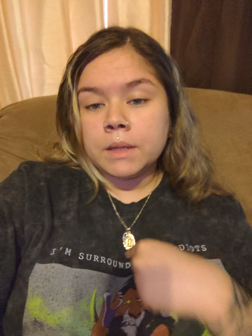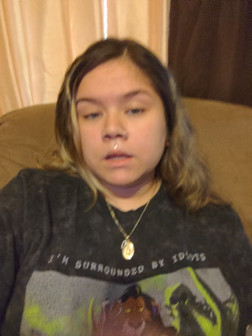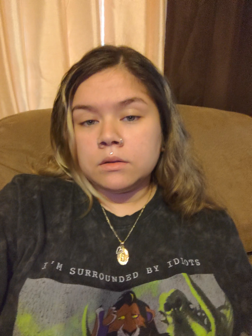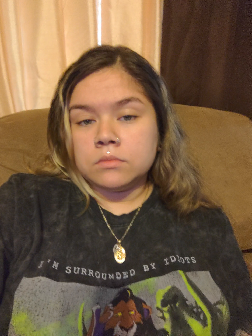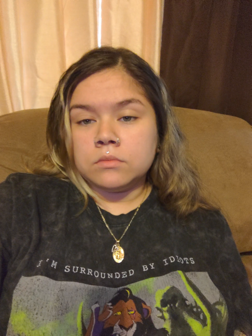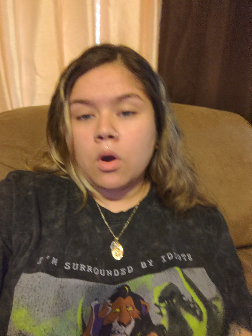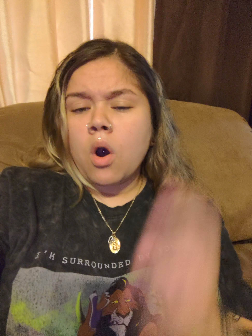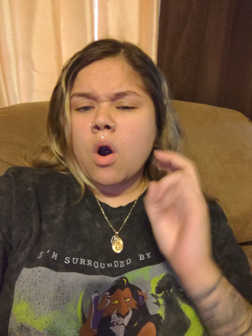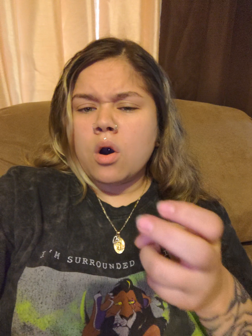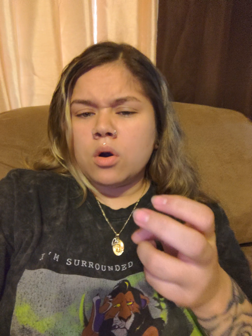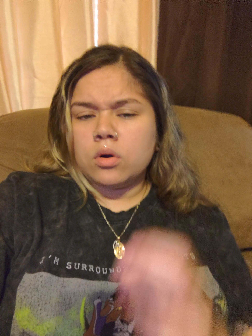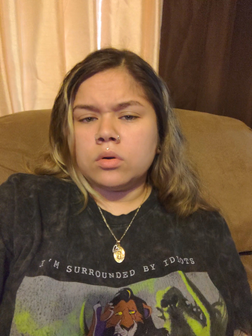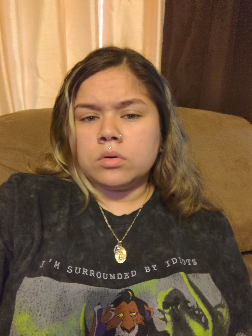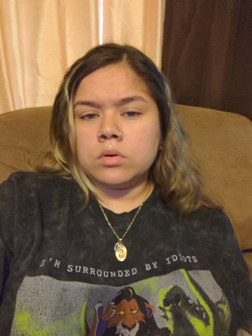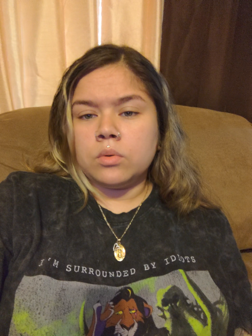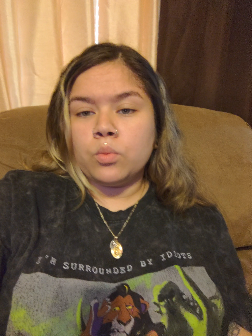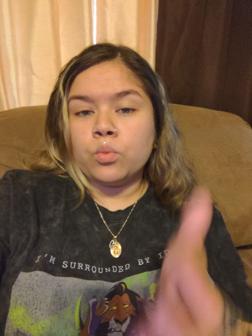hard